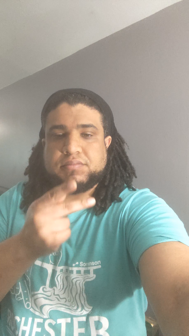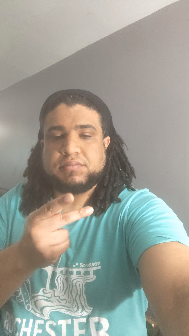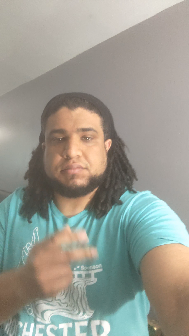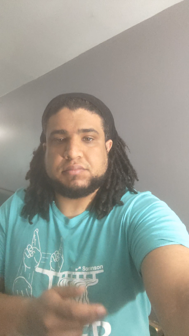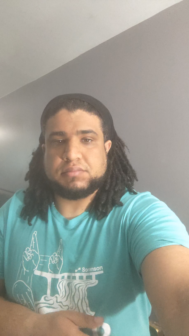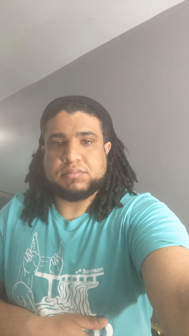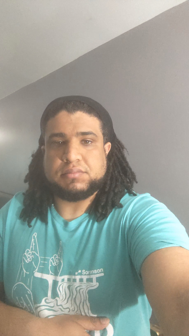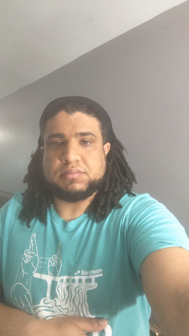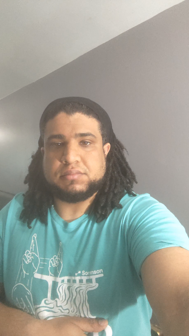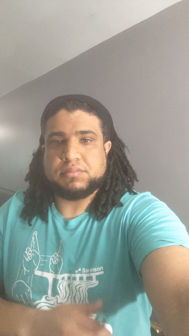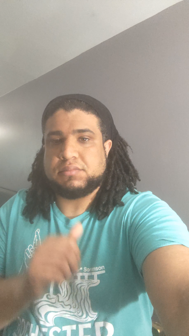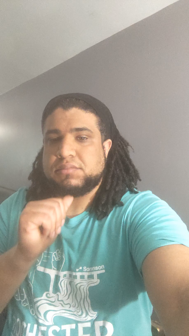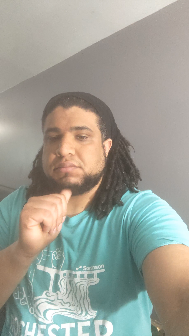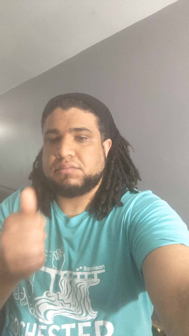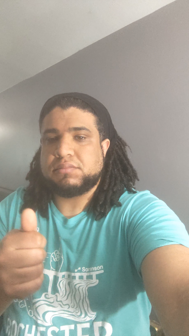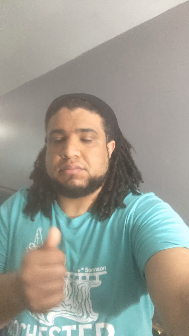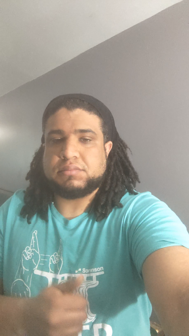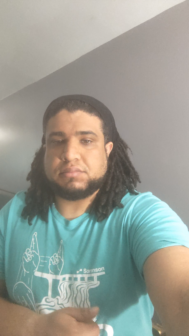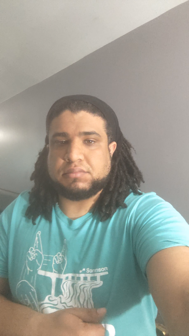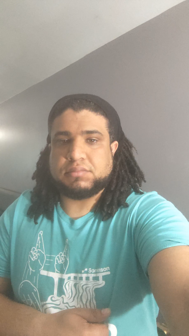don't